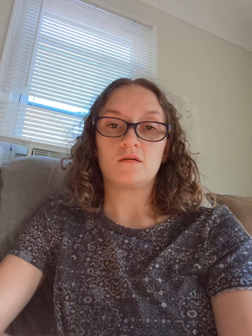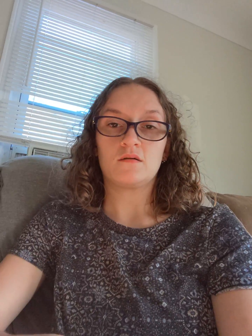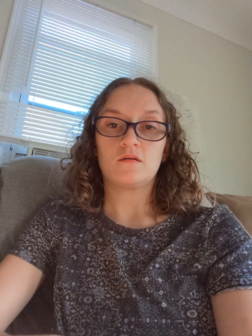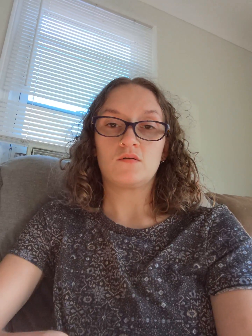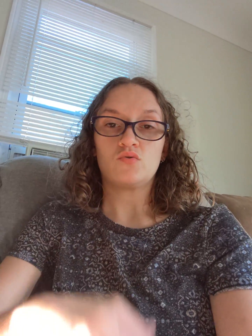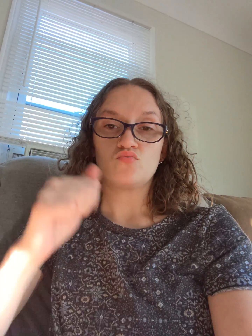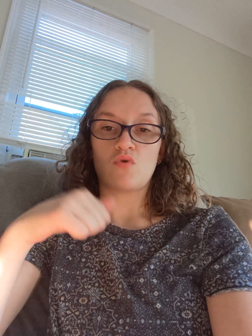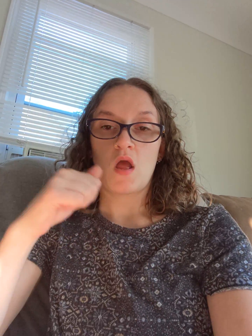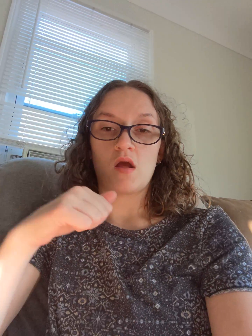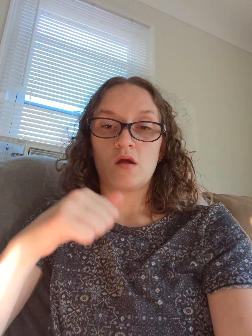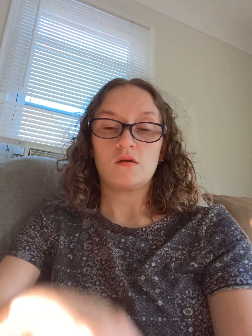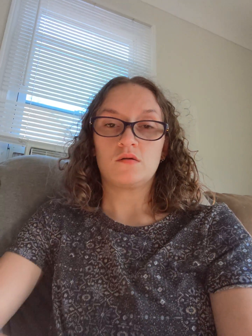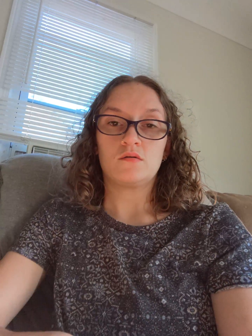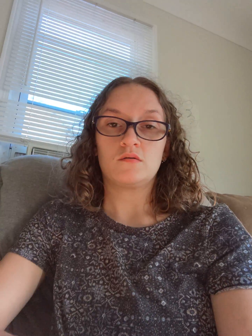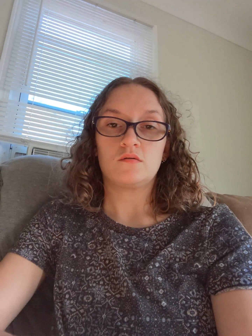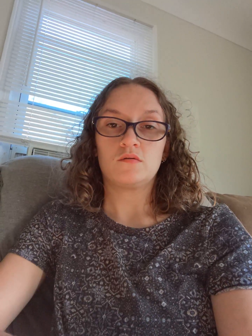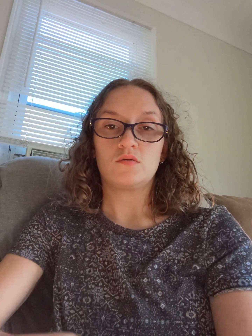rock